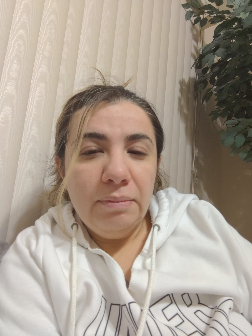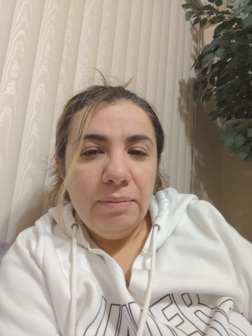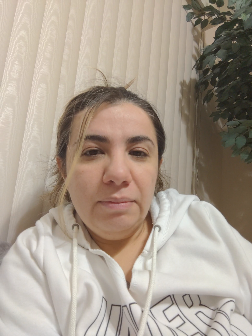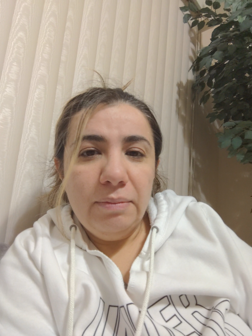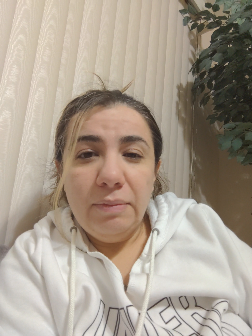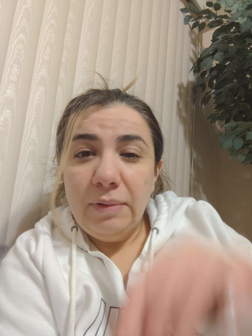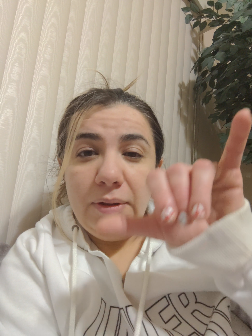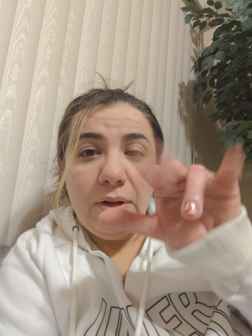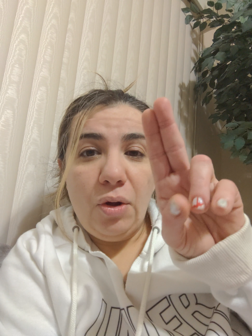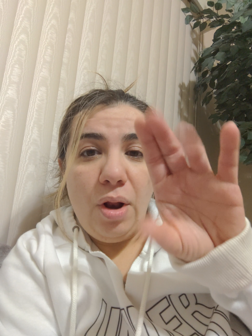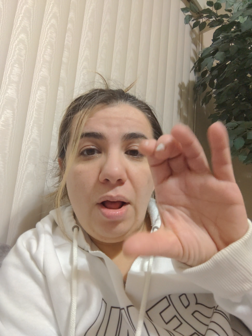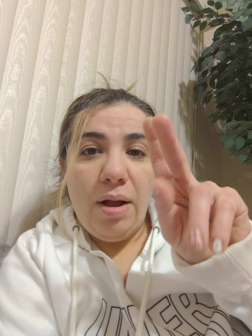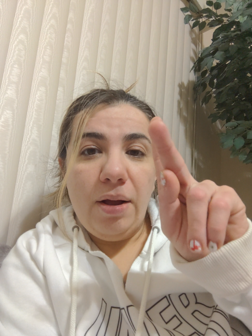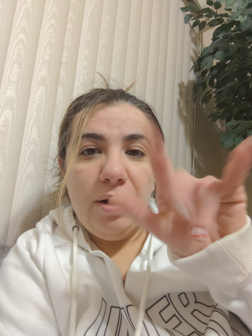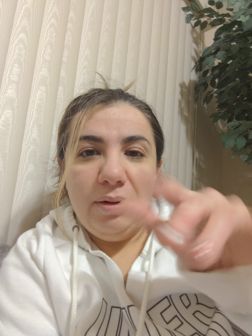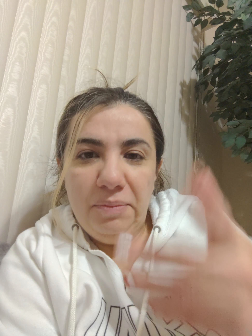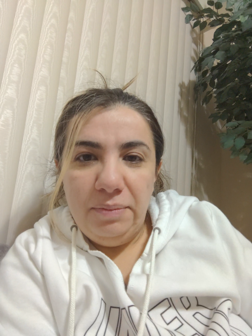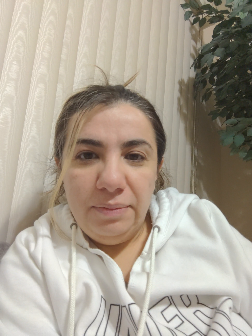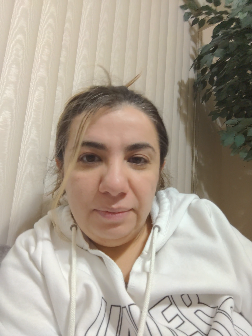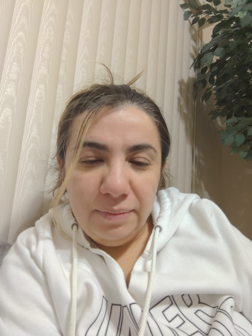yucky